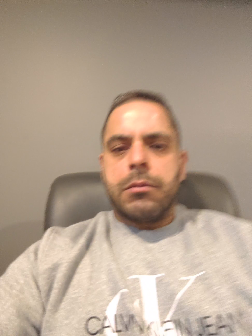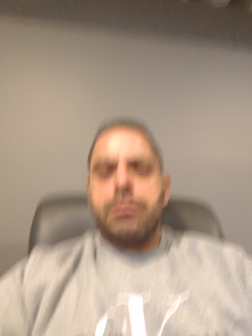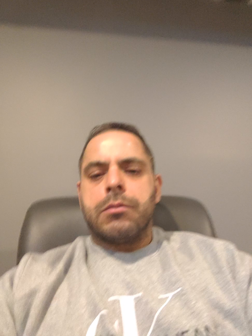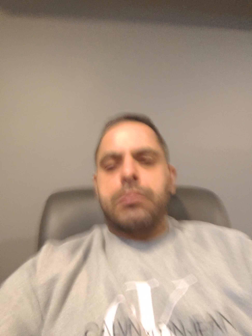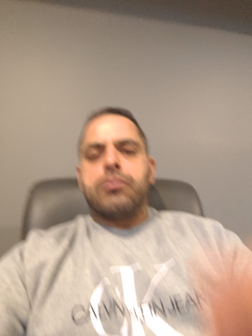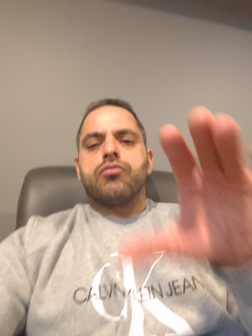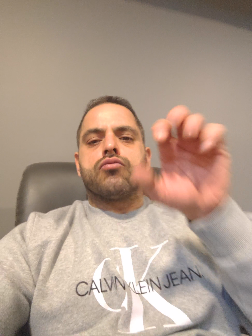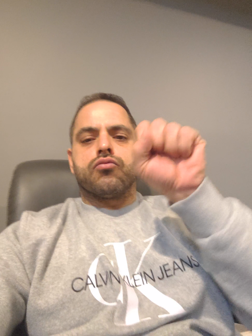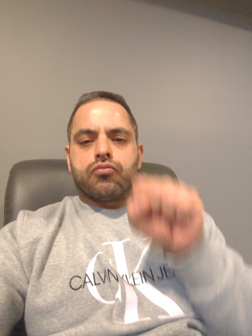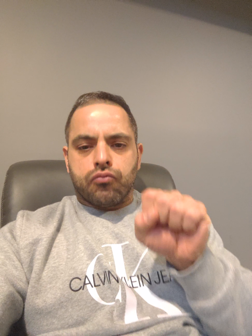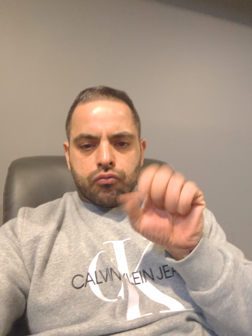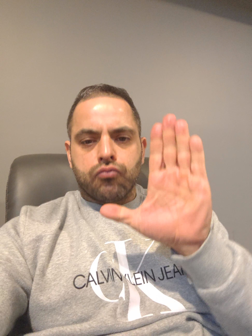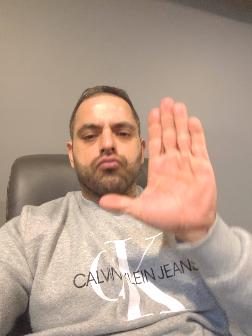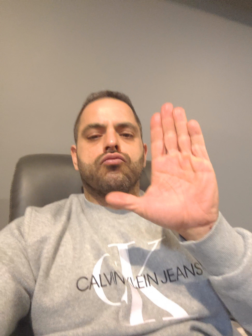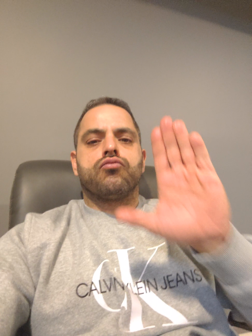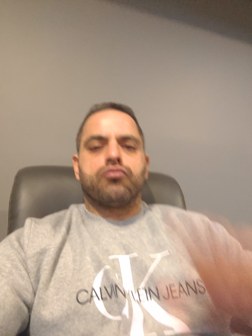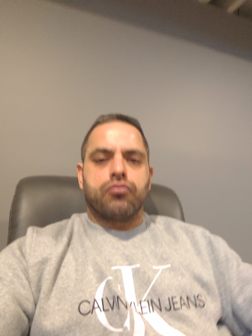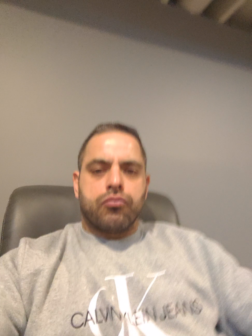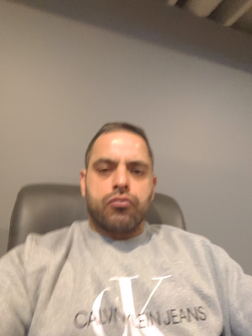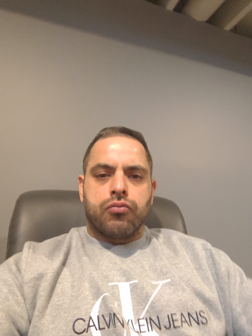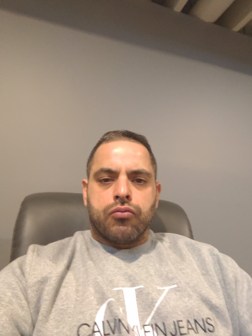mitten